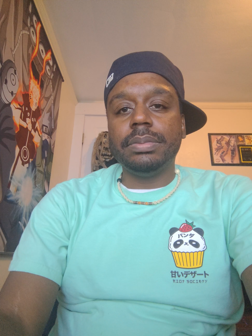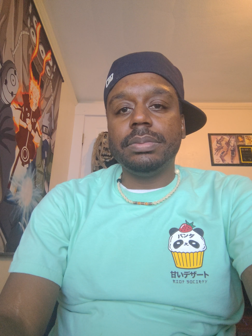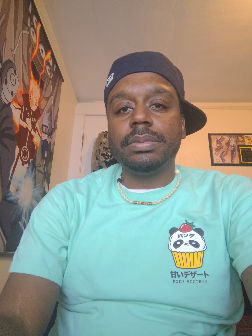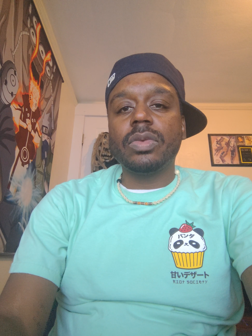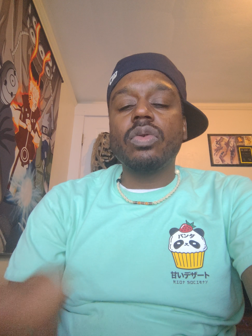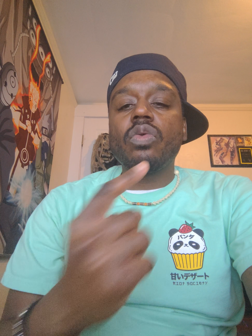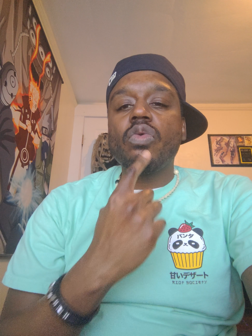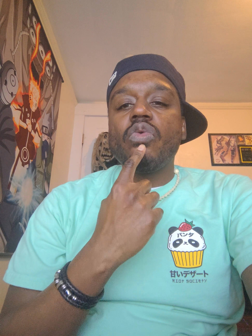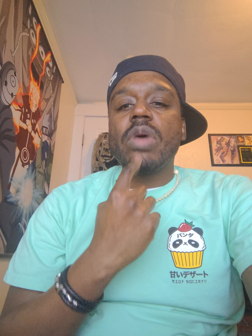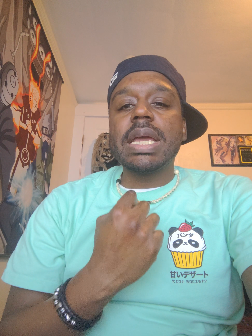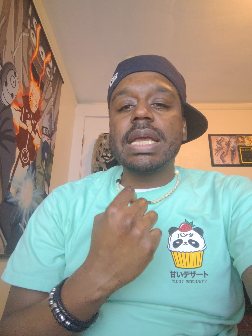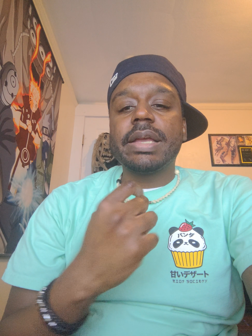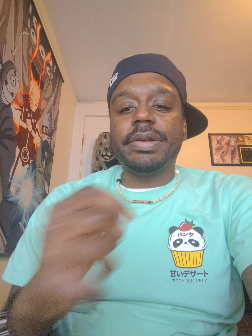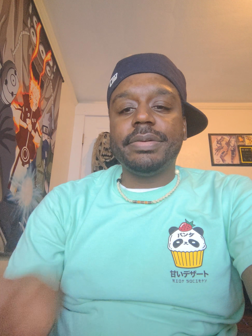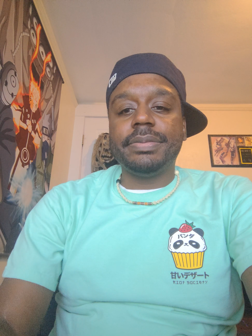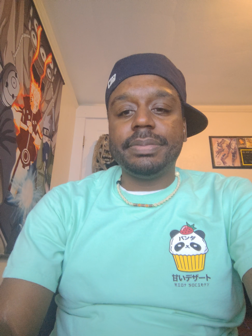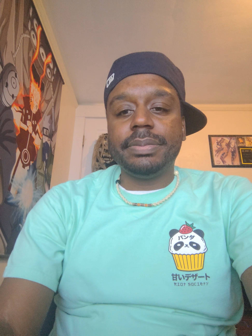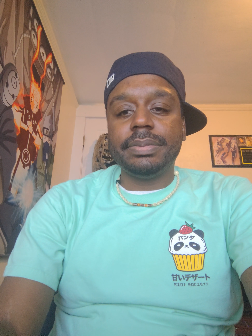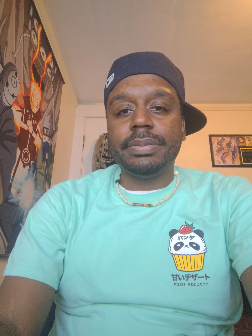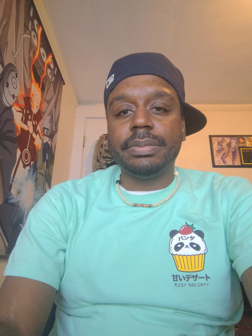red